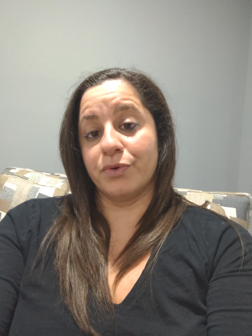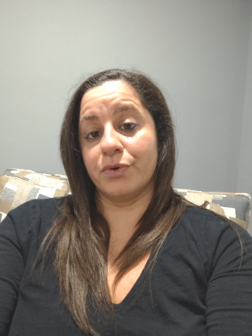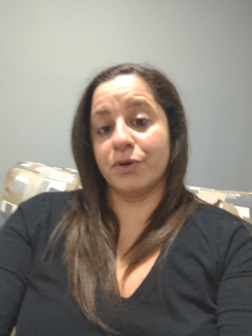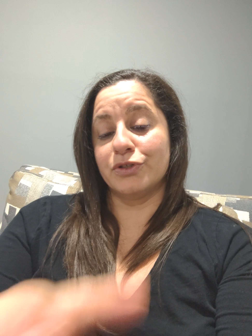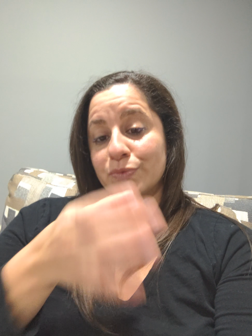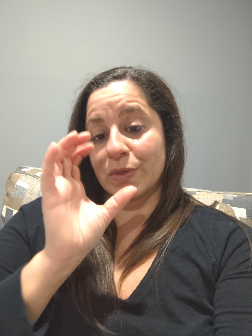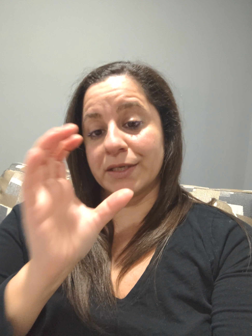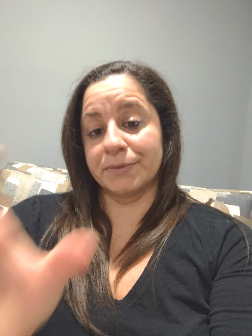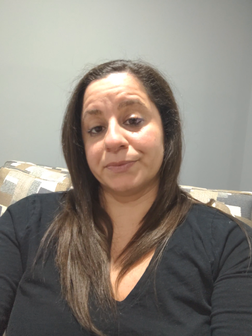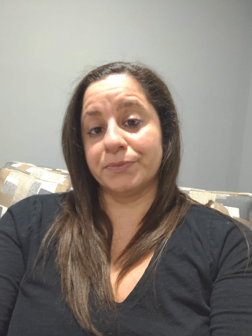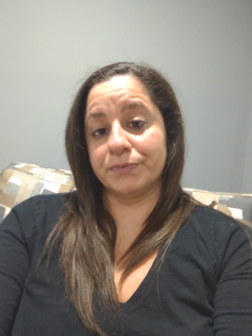drink